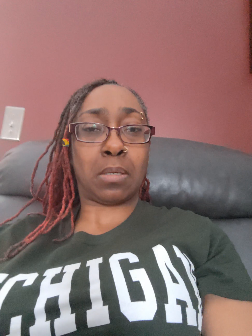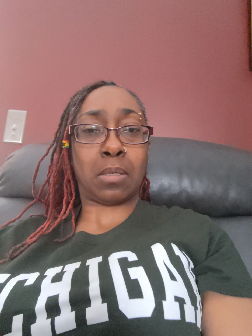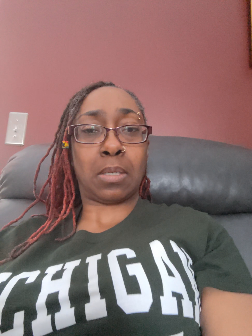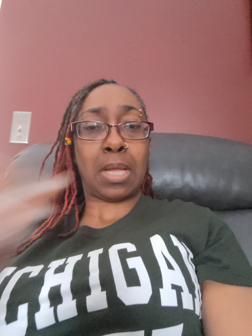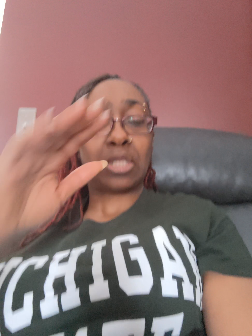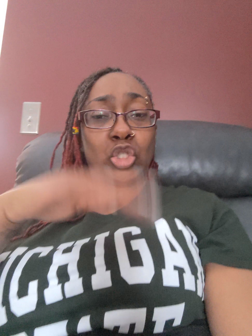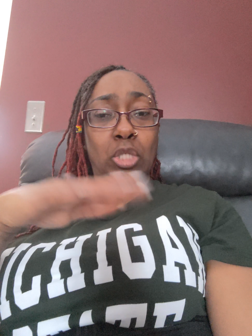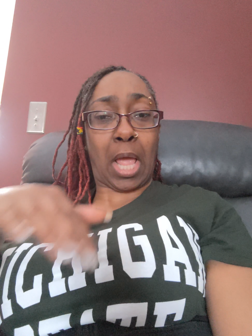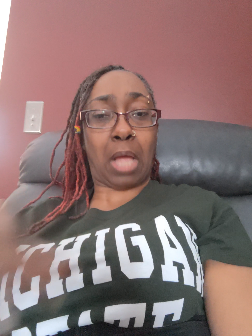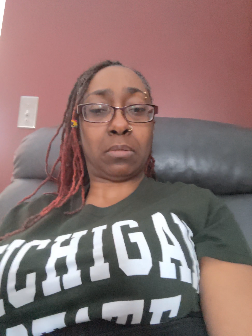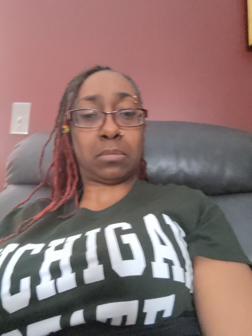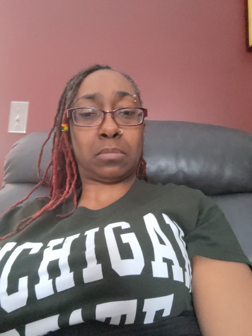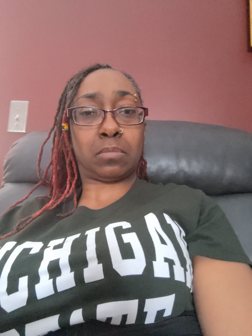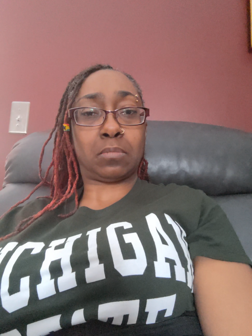child